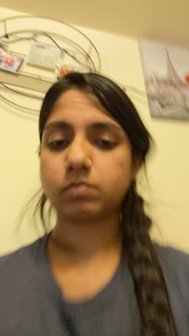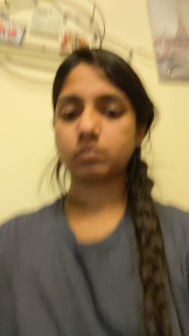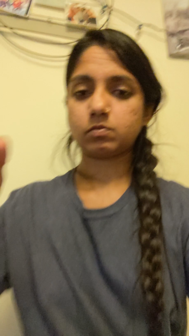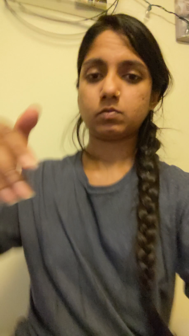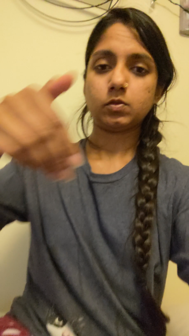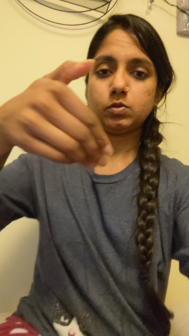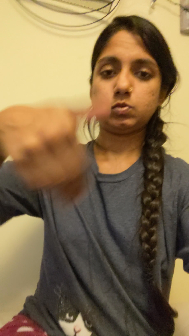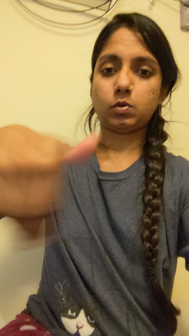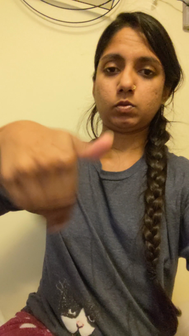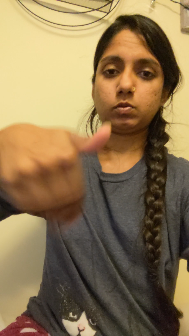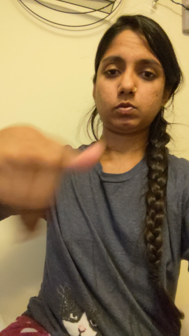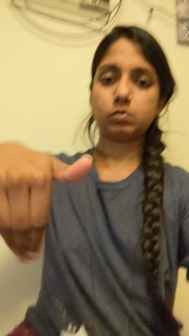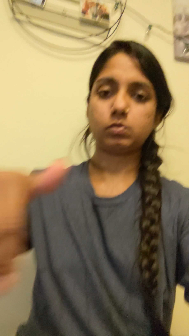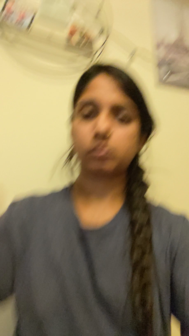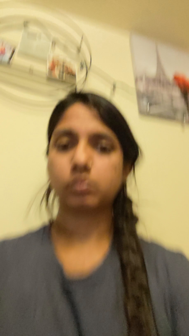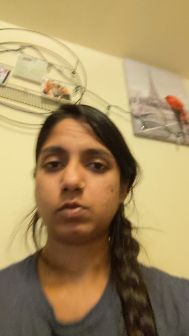shorts